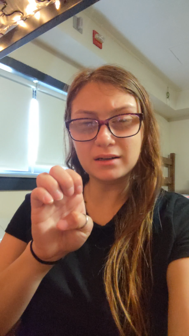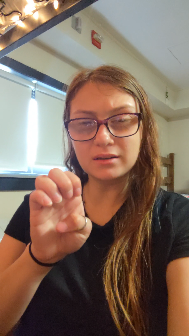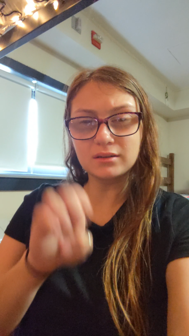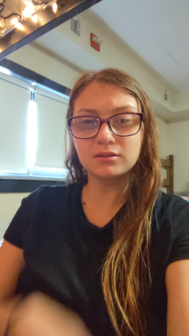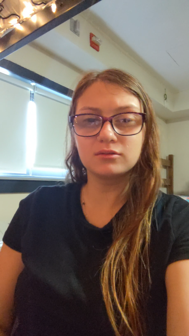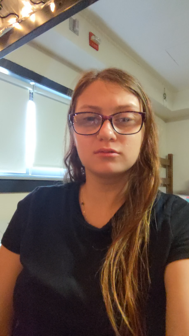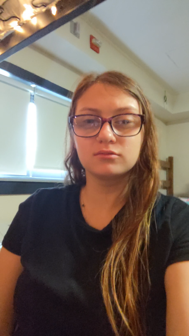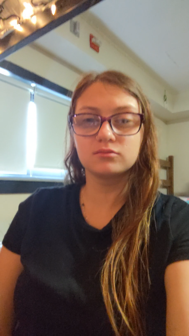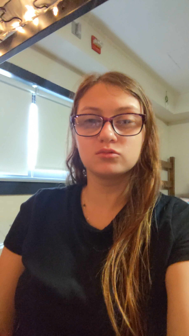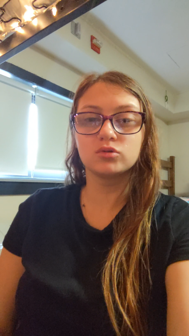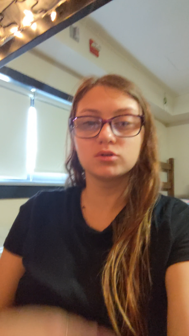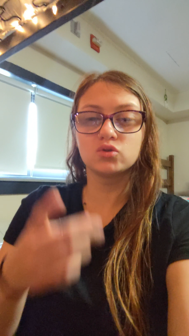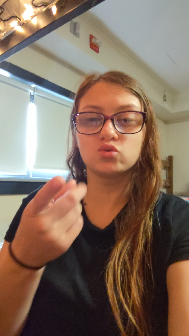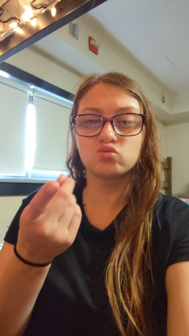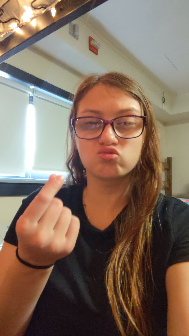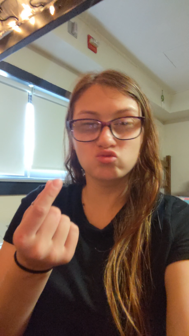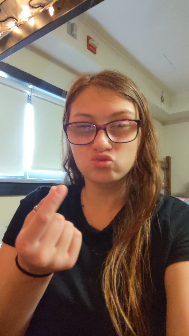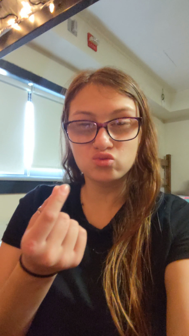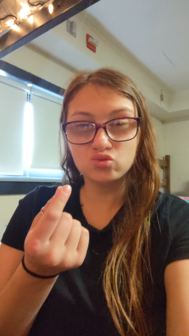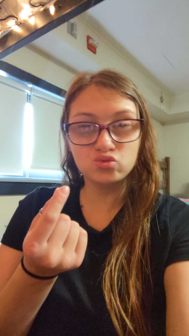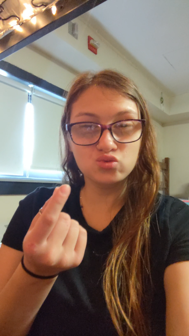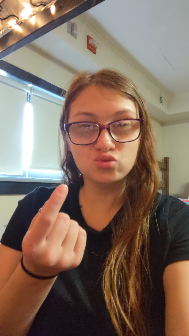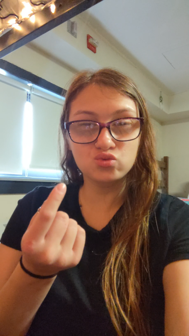do